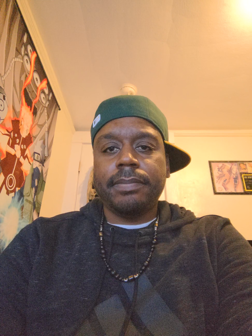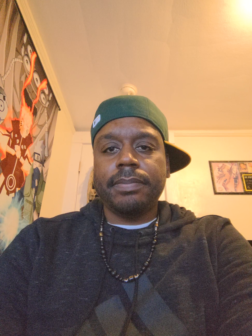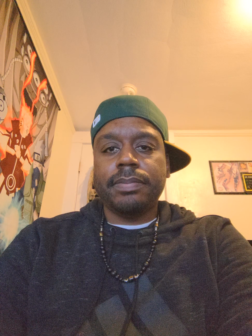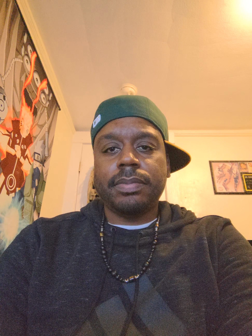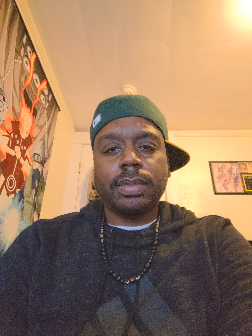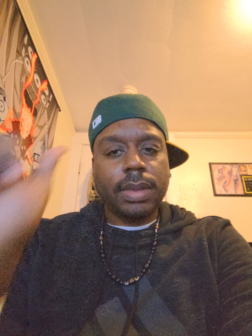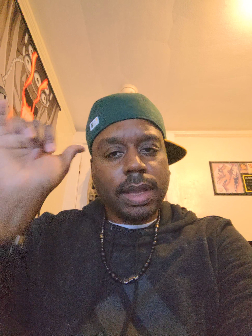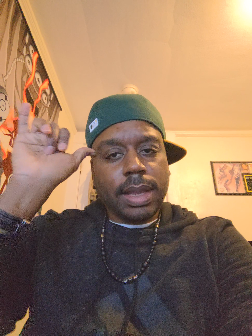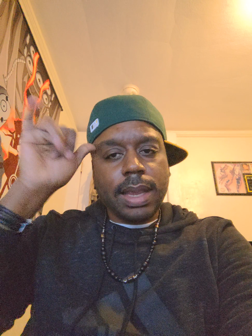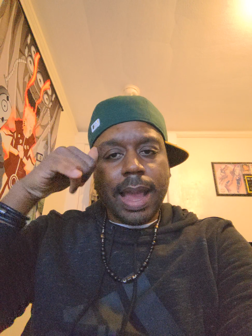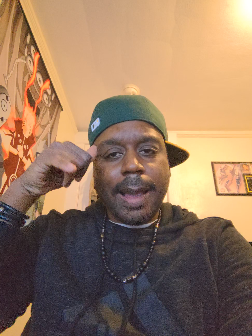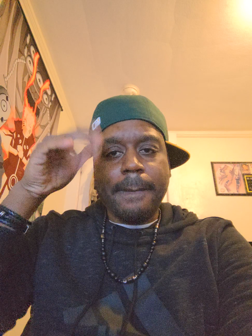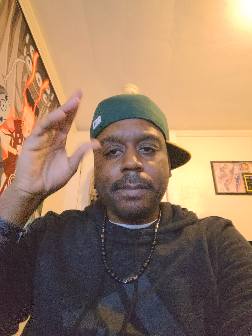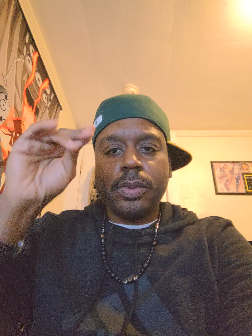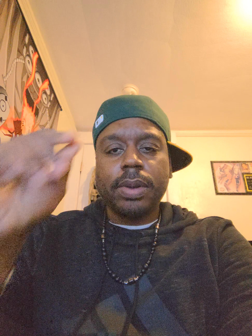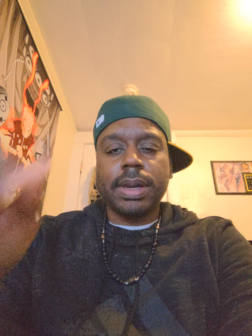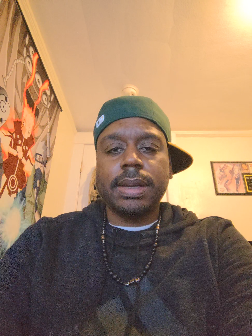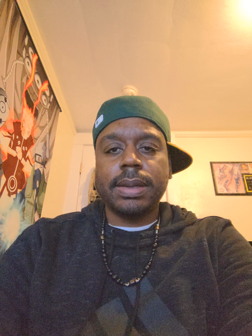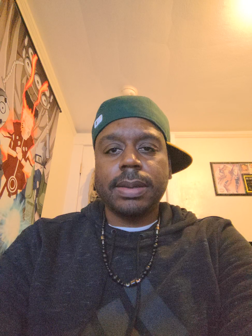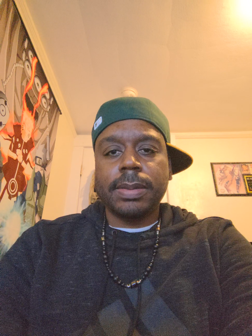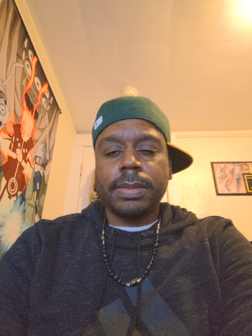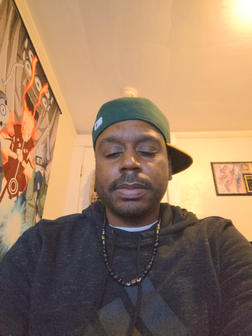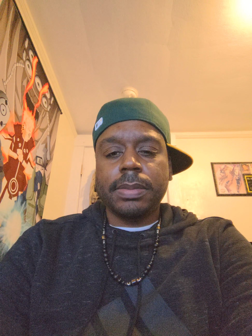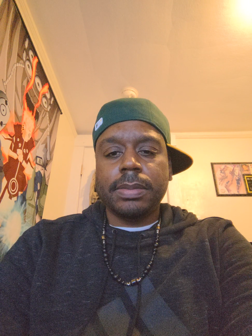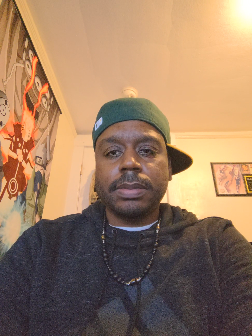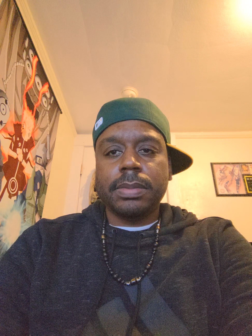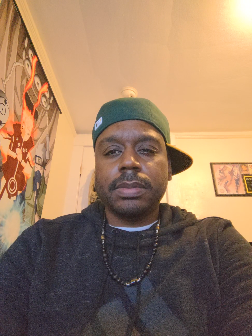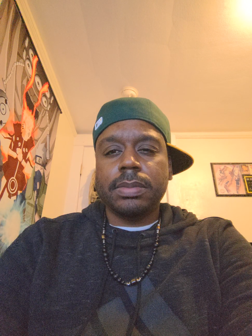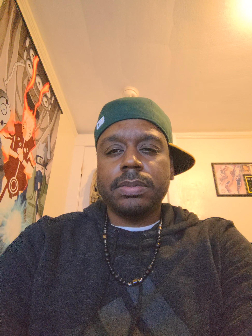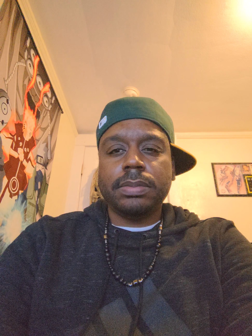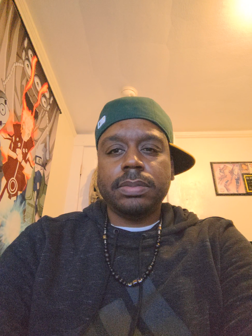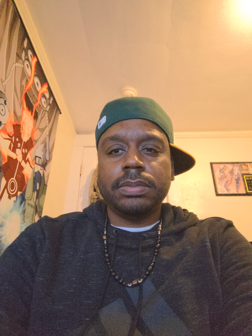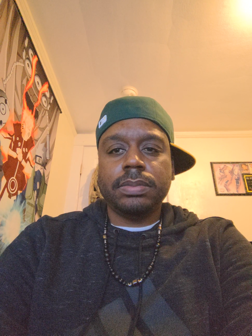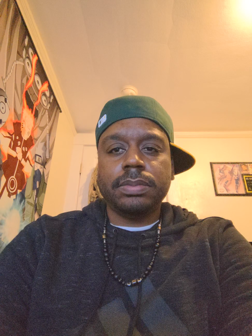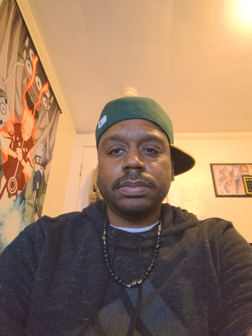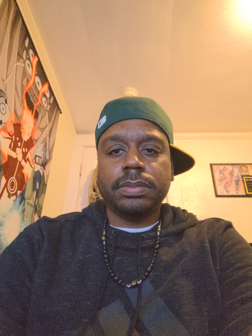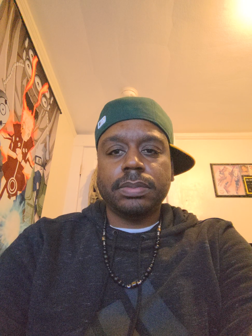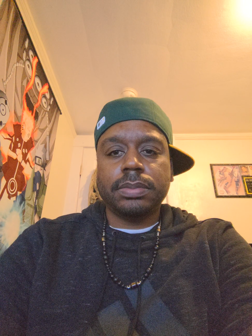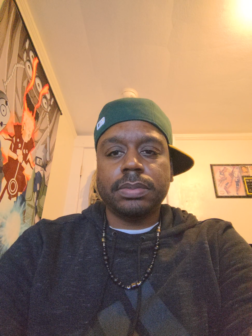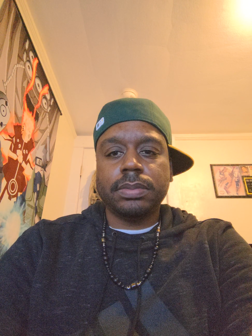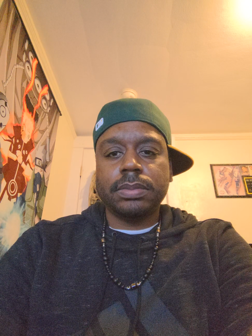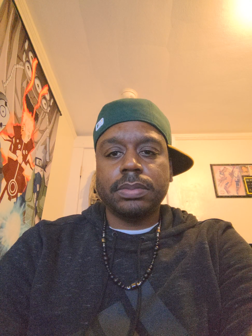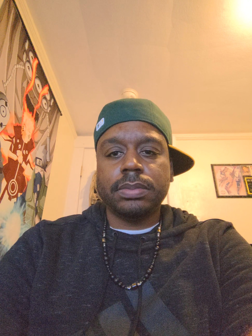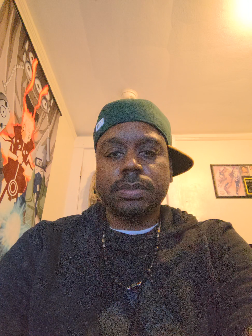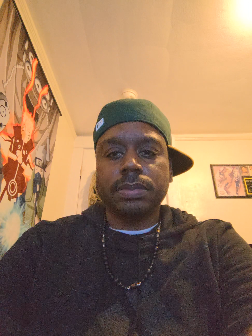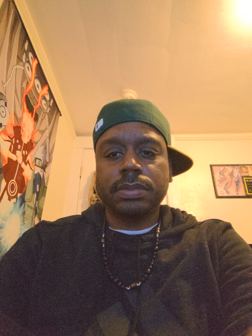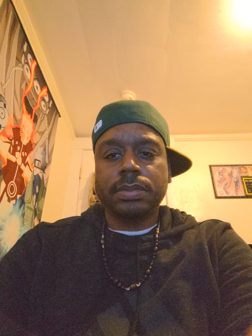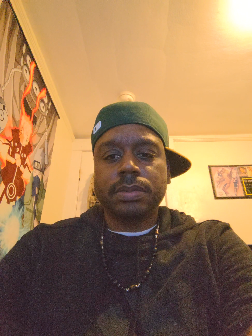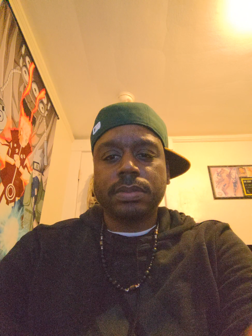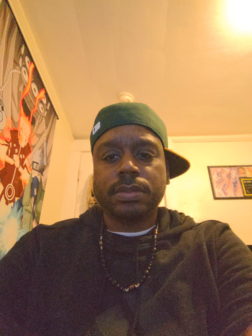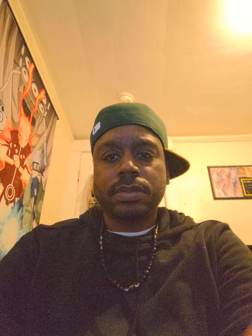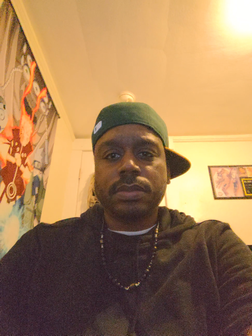cowboy